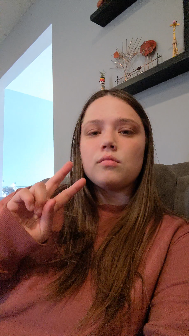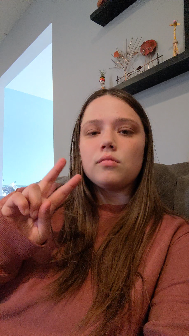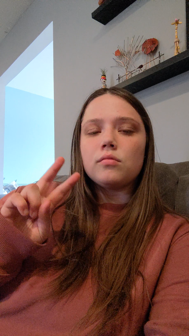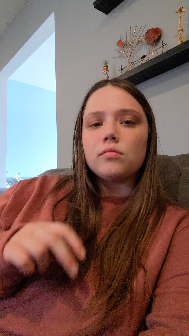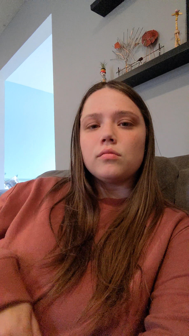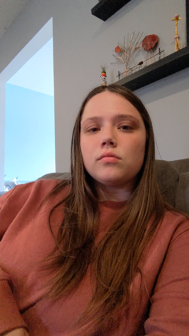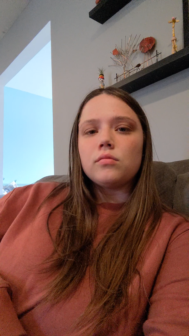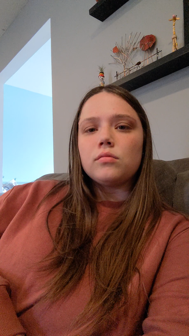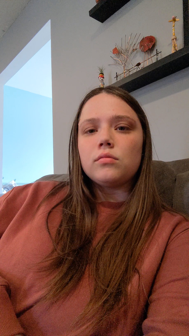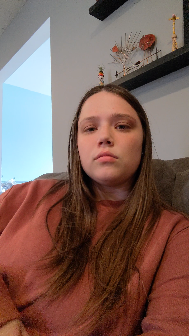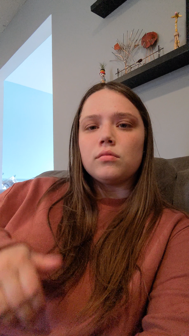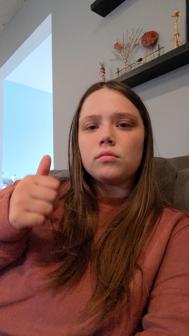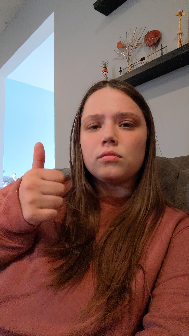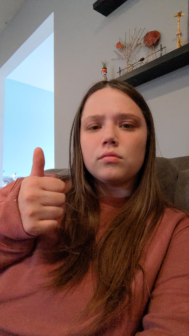how